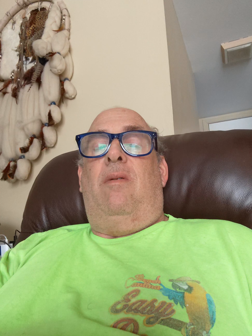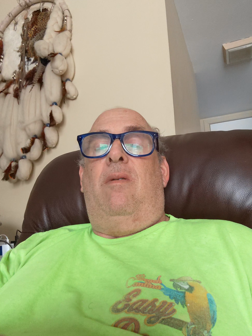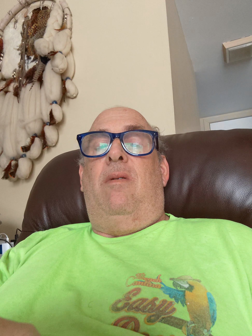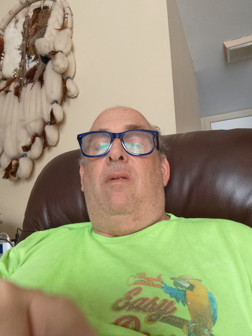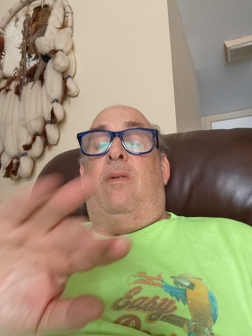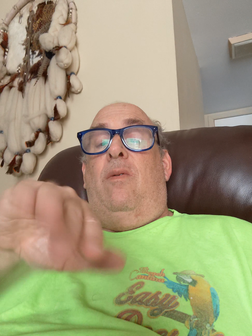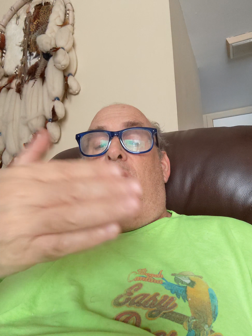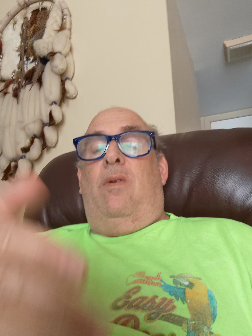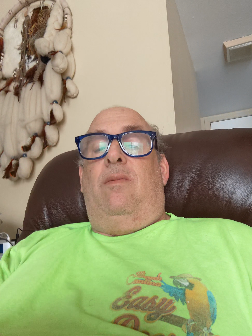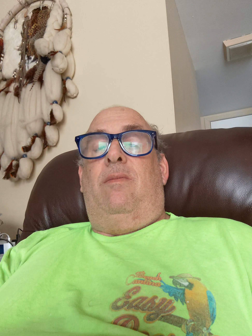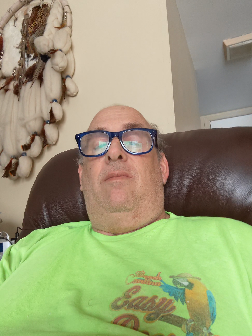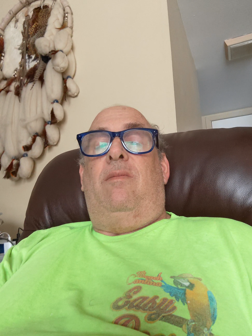all